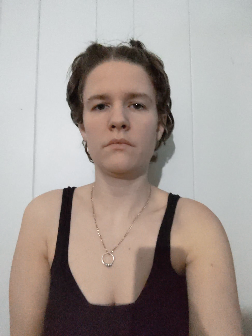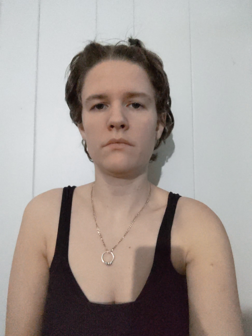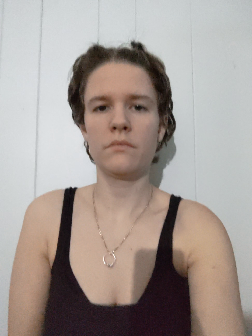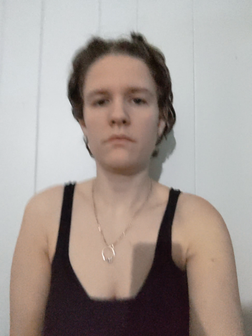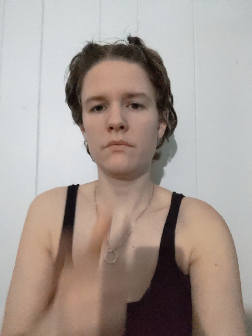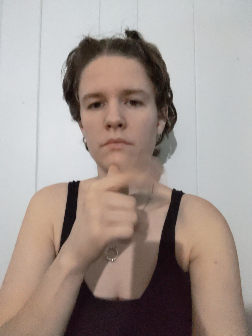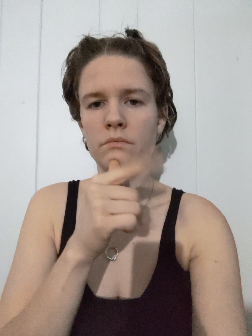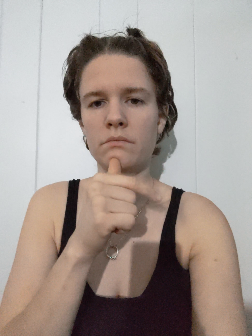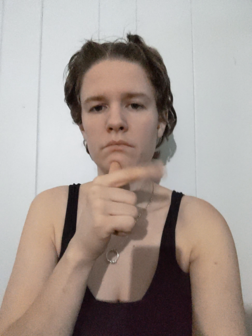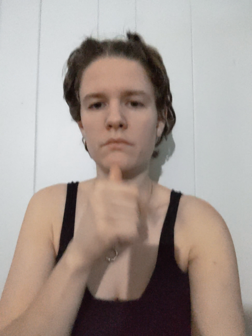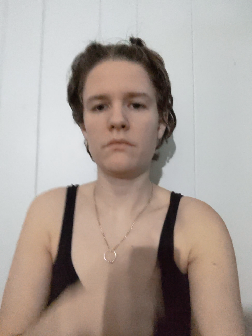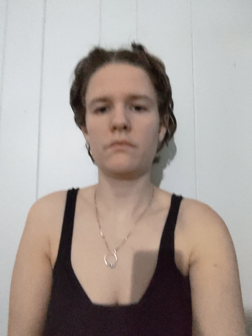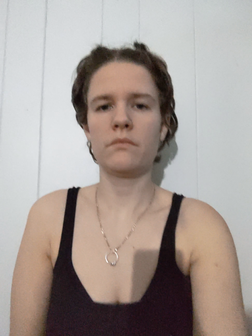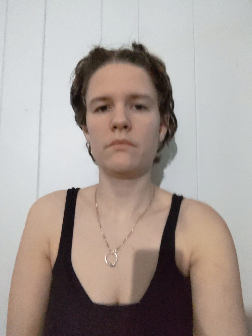who